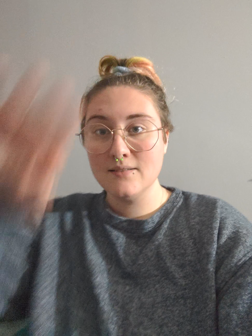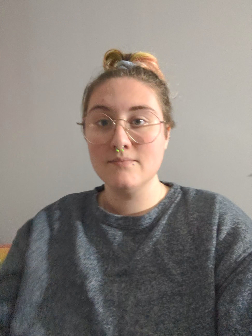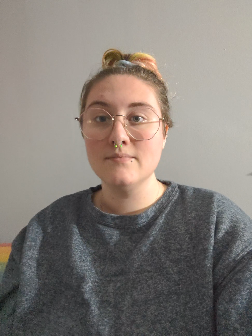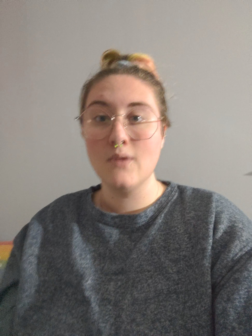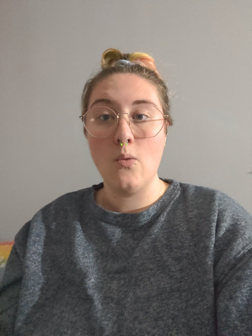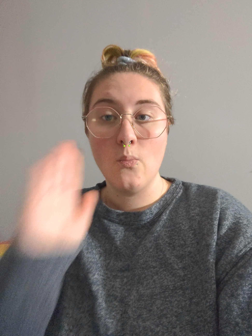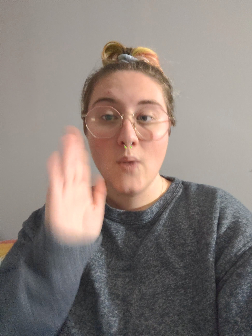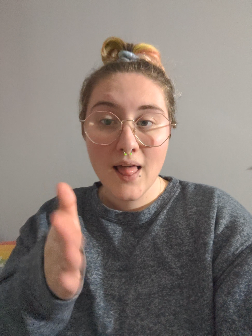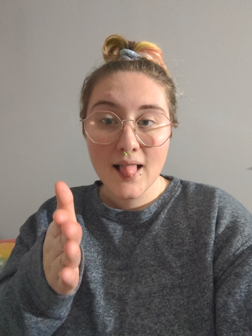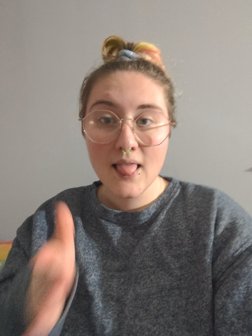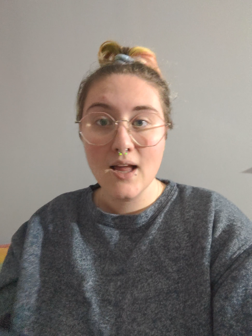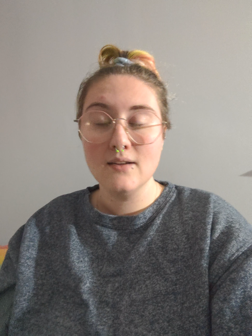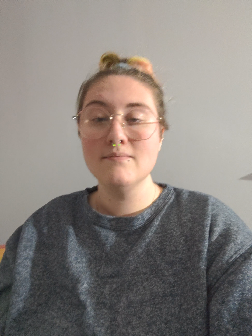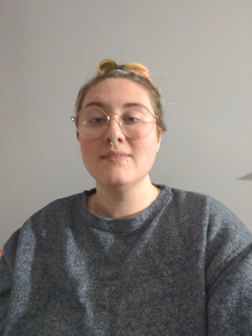will